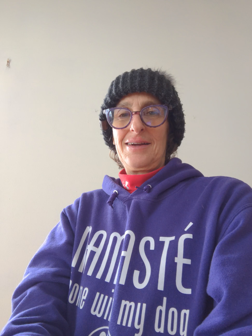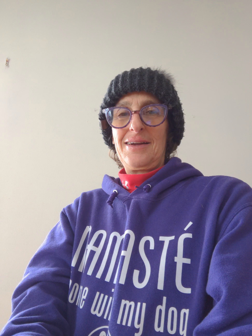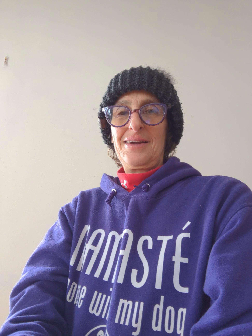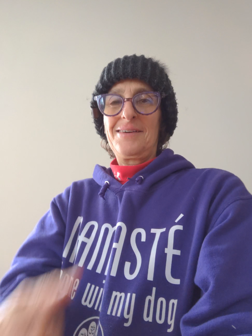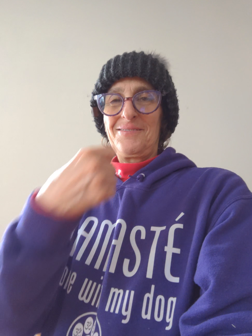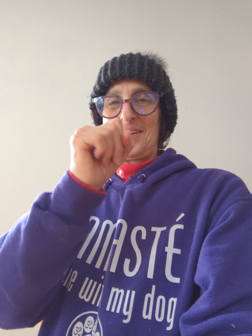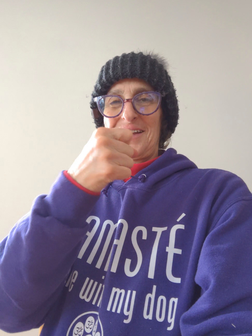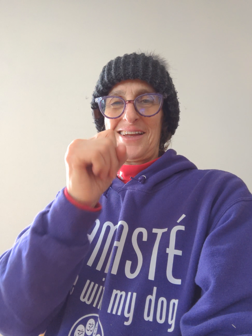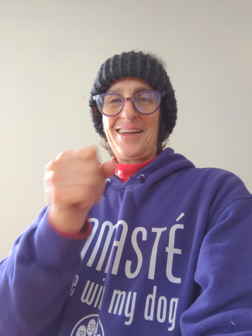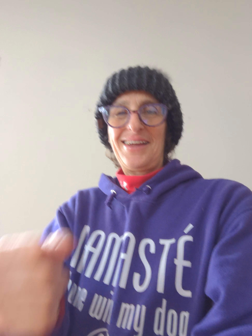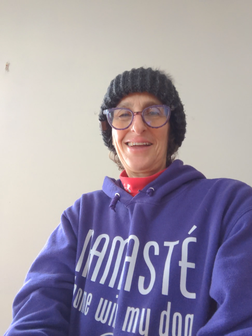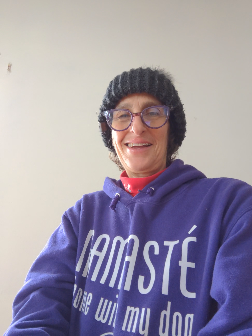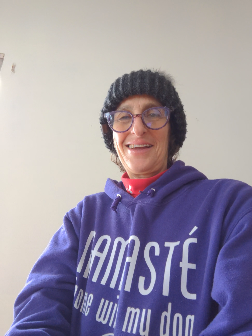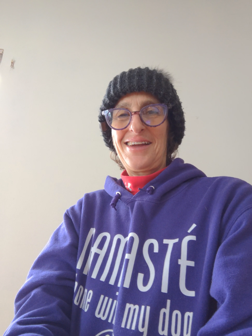make